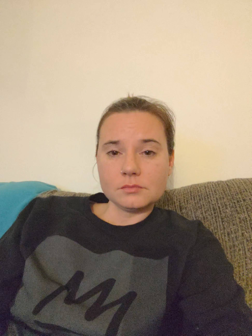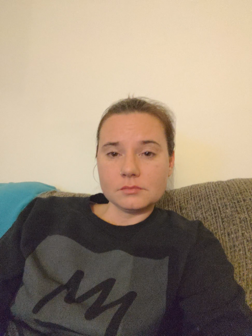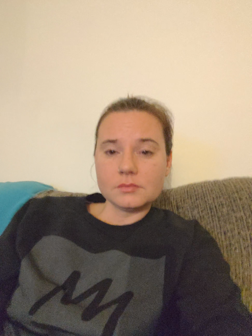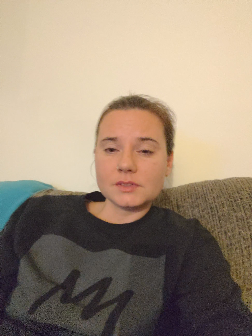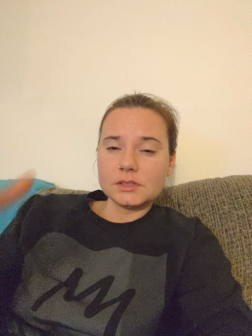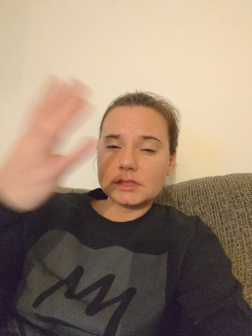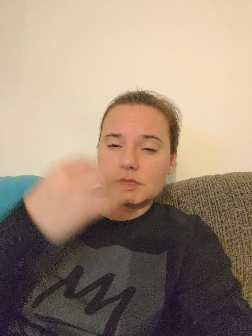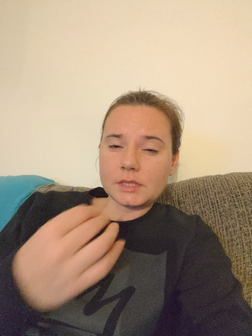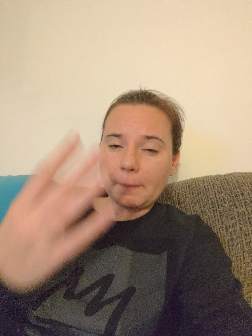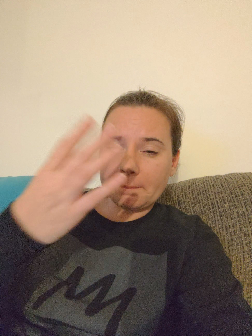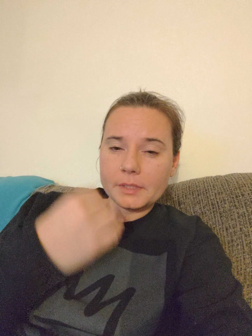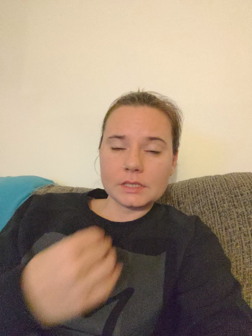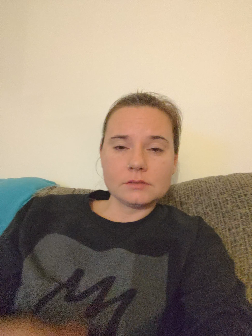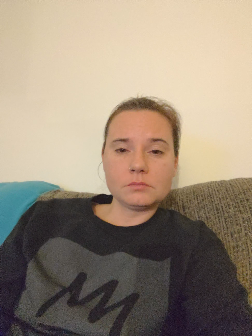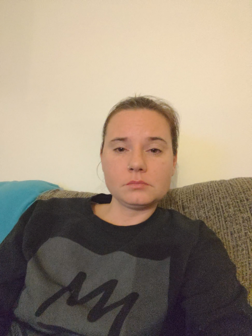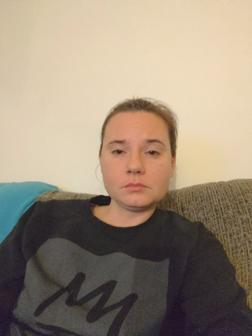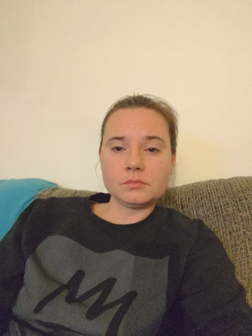sleepy